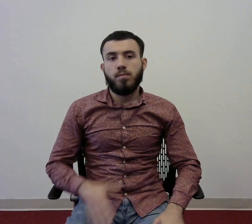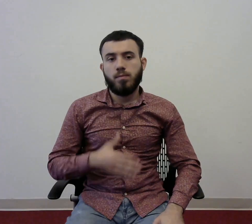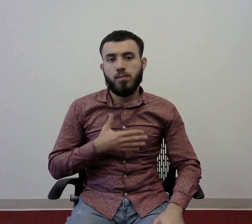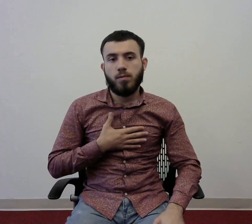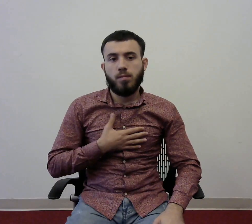mən